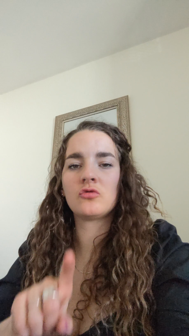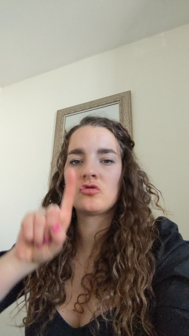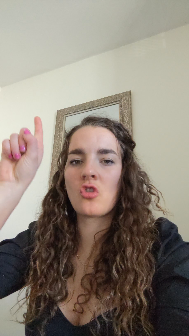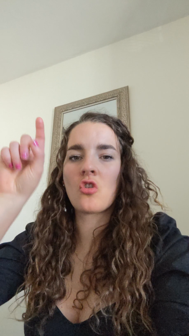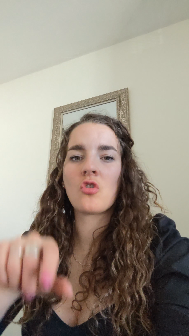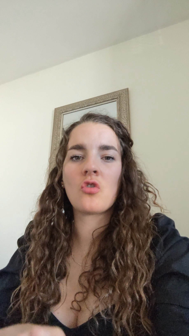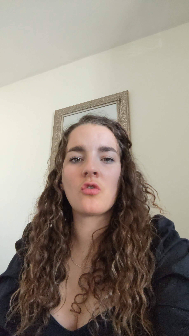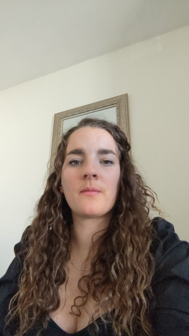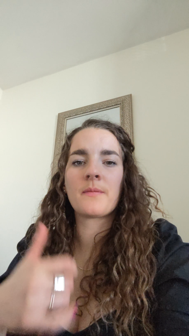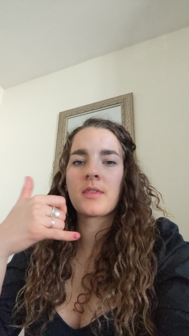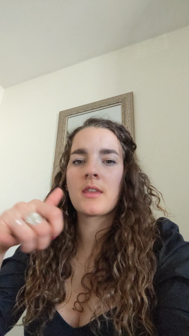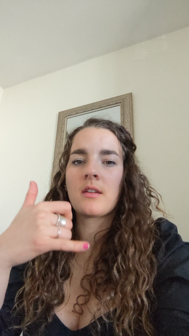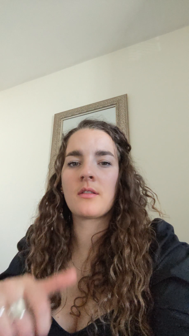play